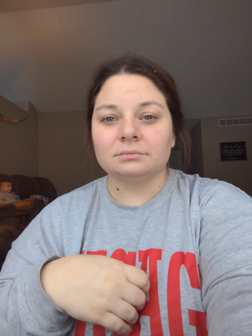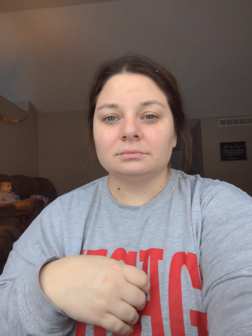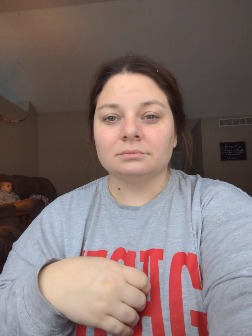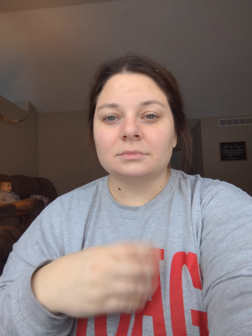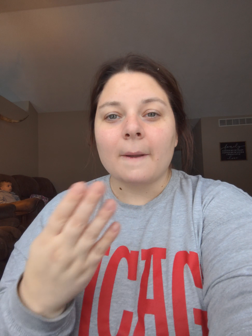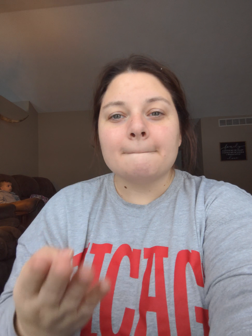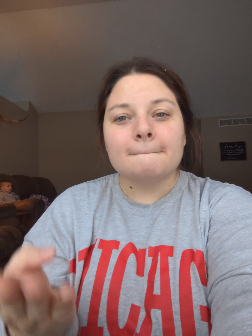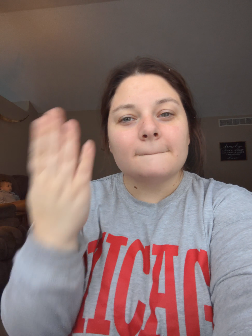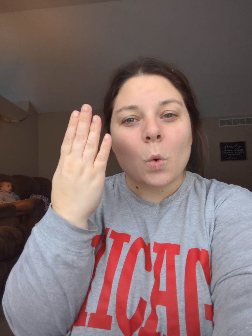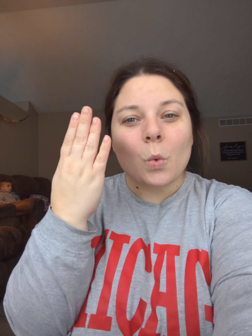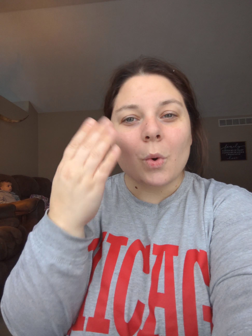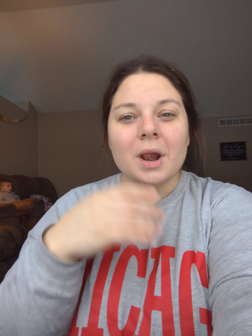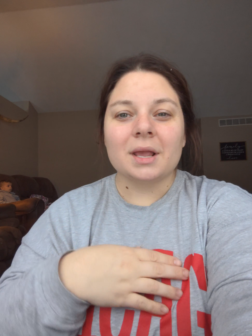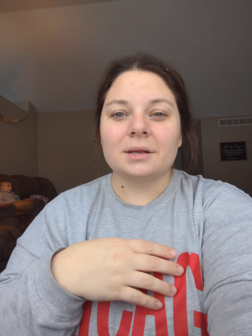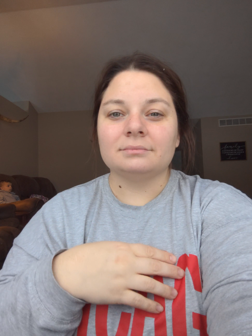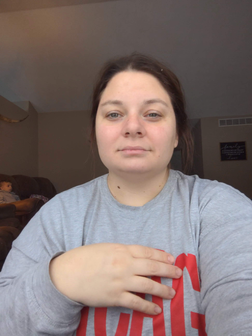morning